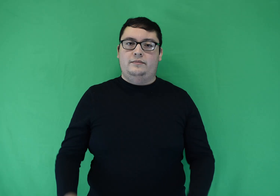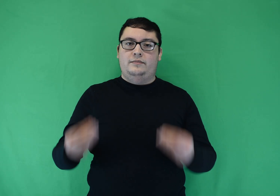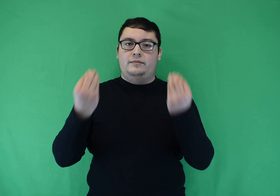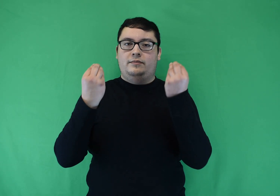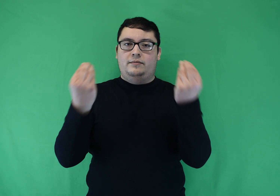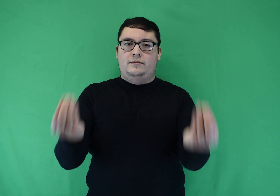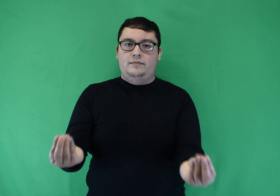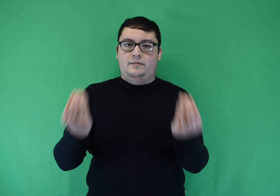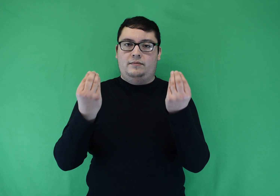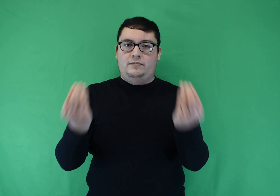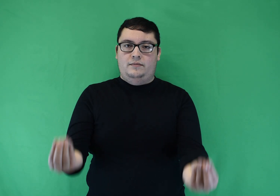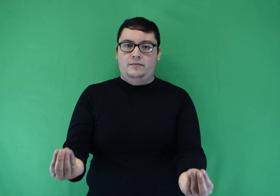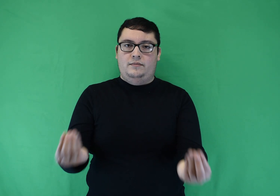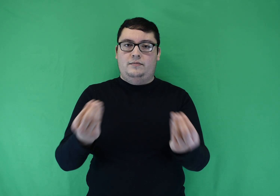mucho